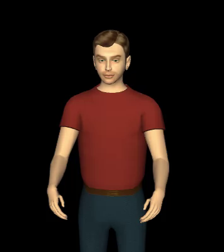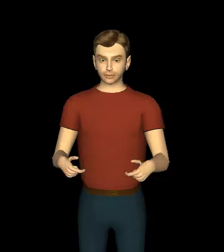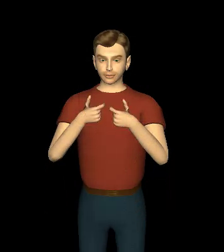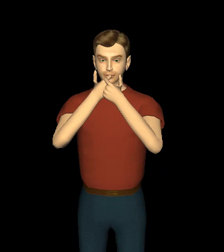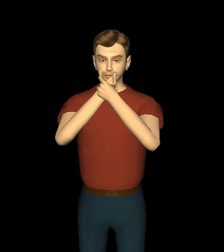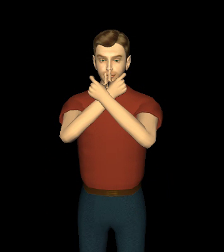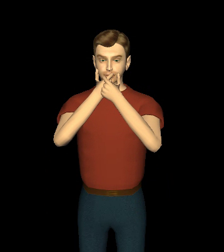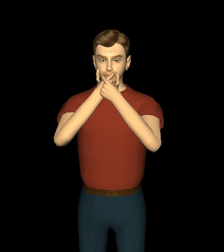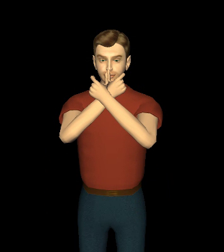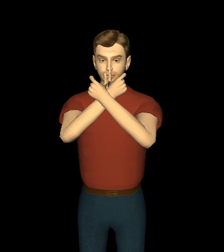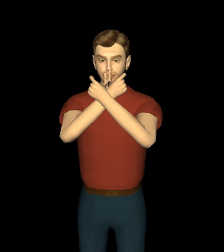يضحك